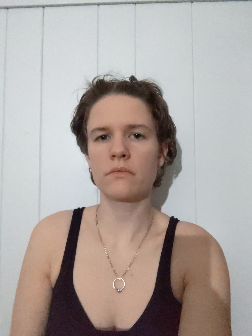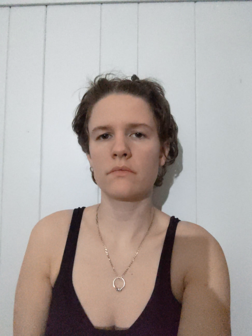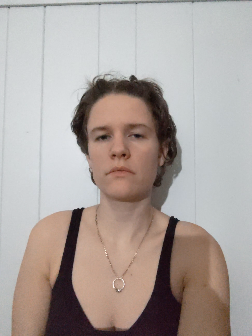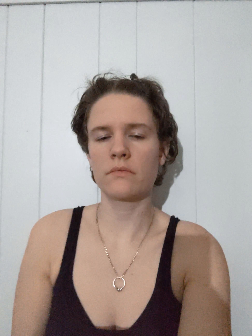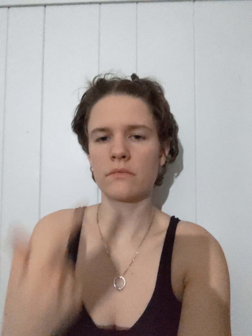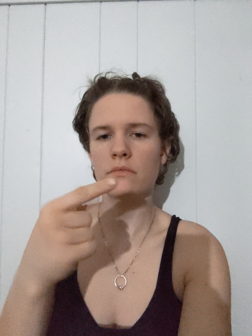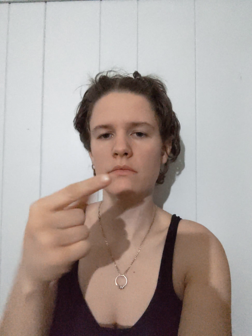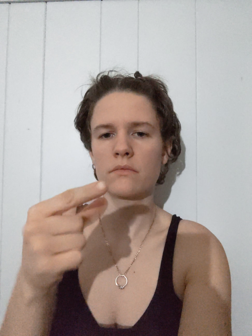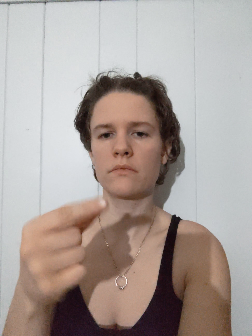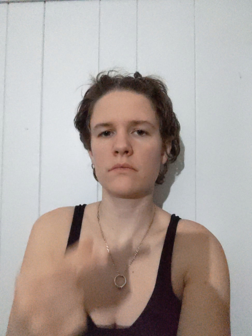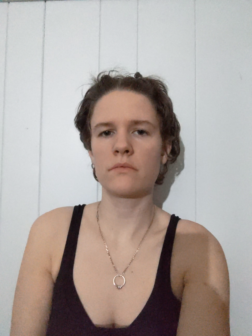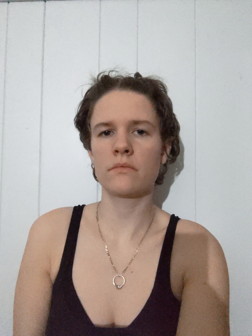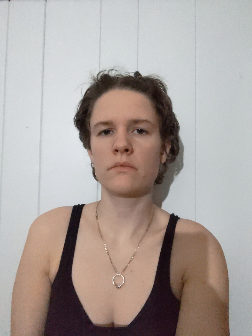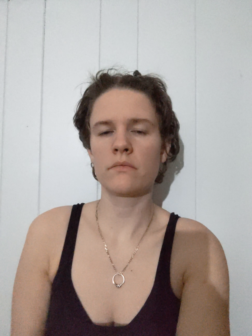green